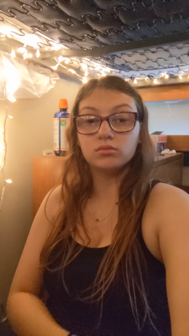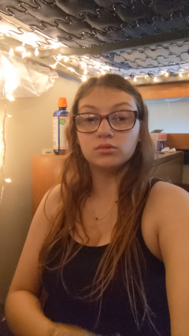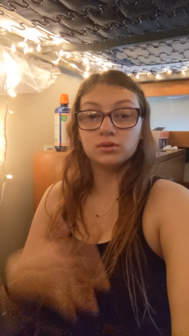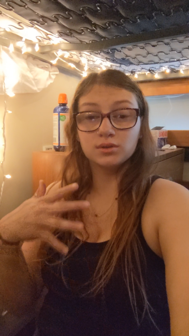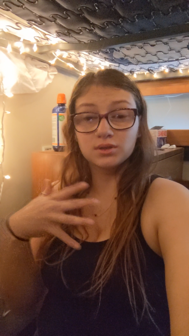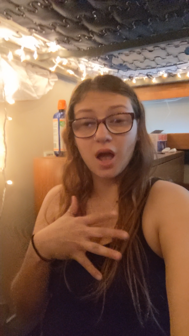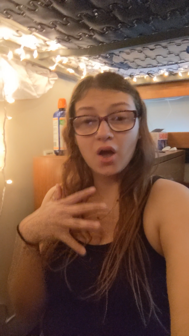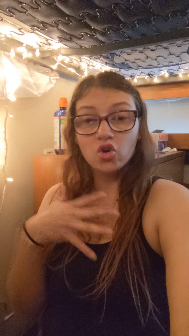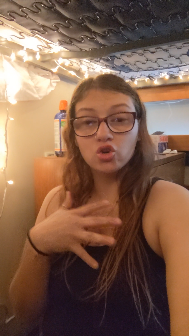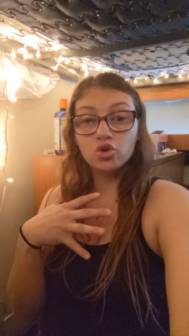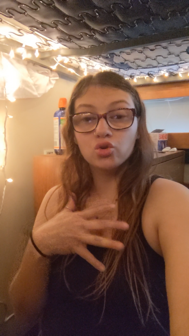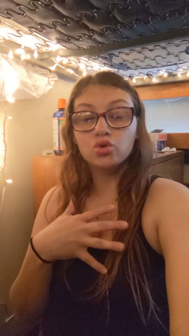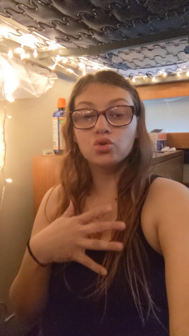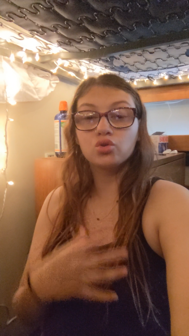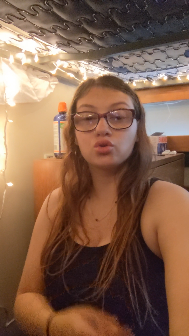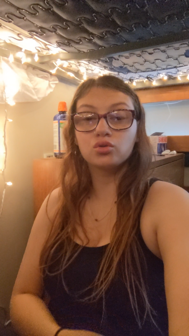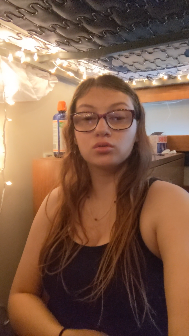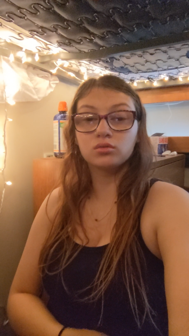scared